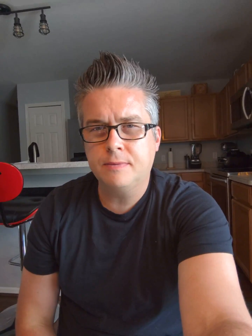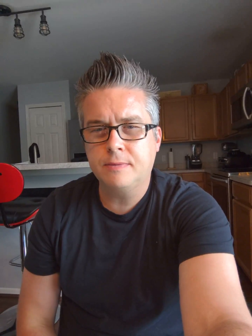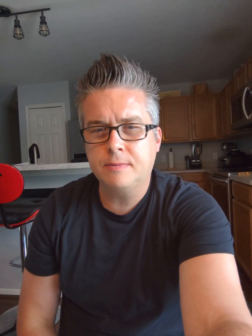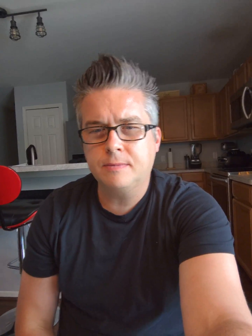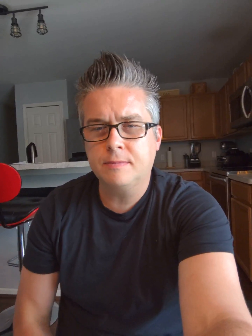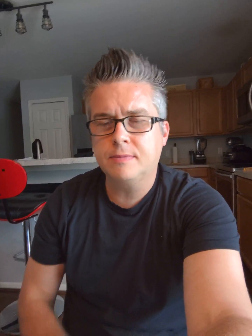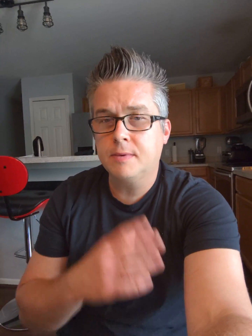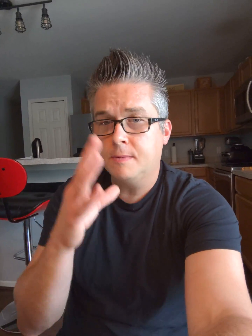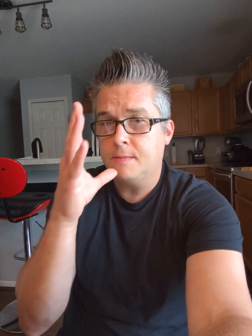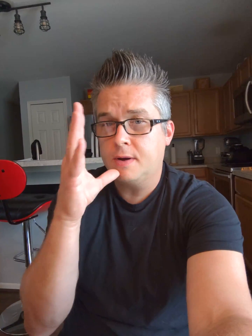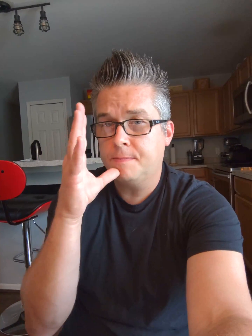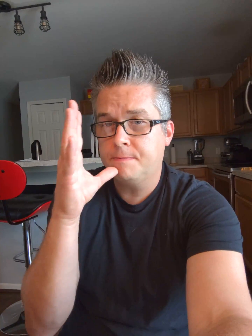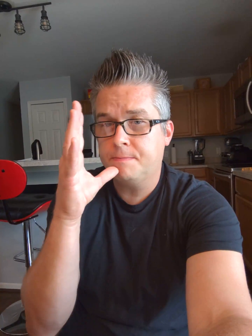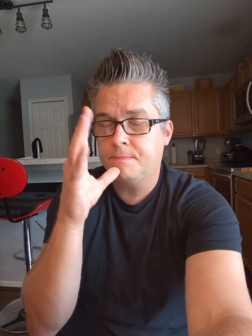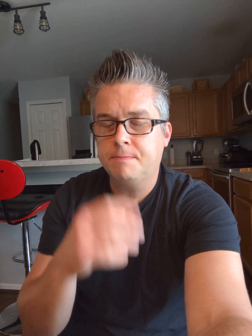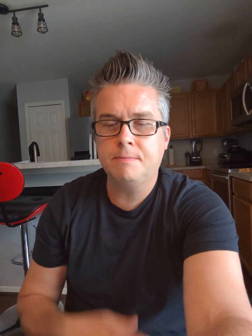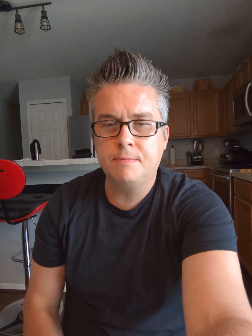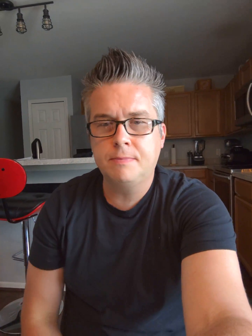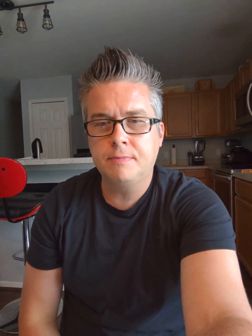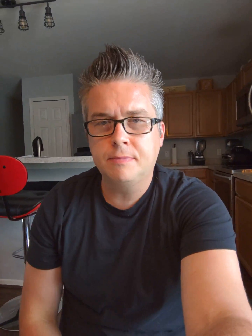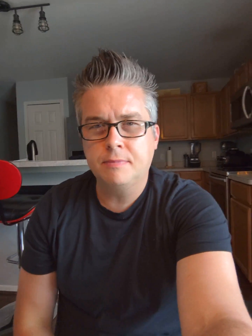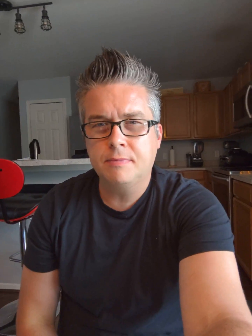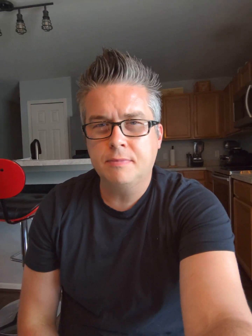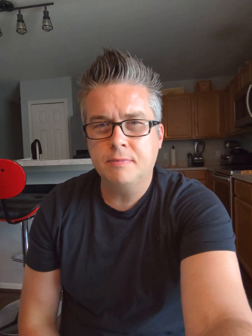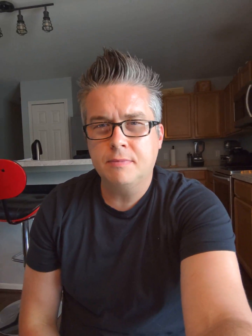mommy